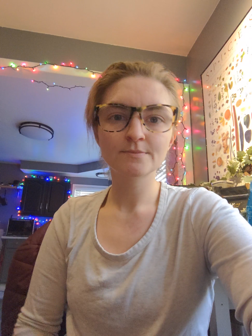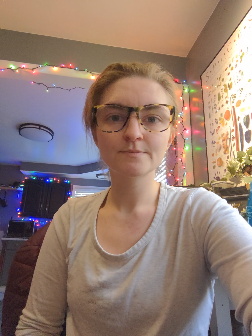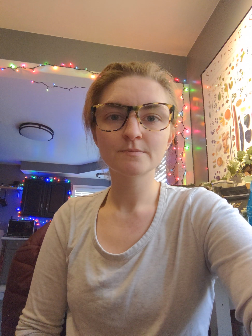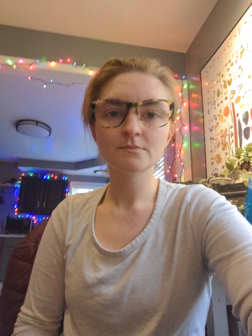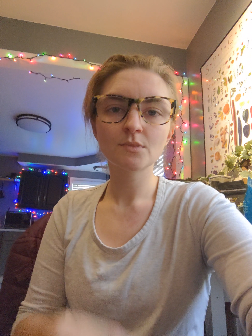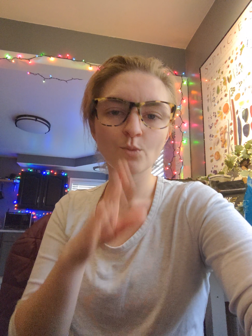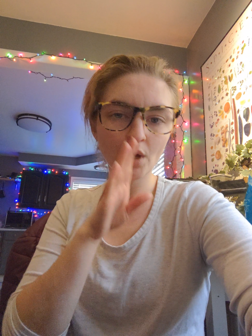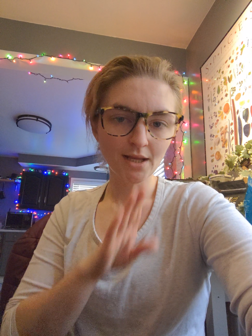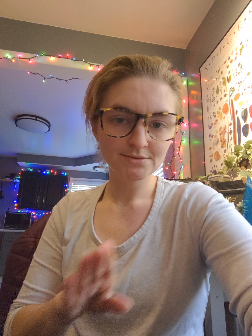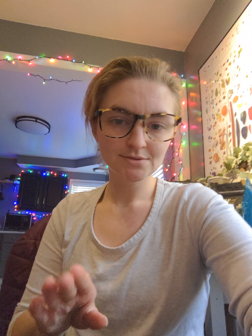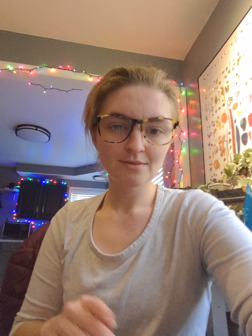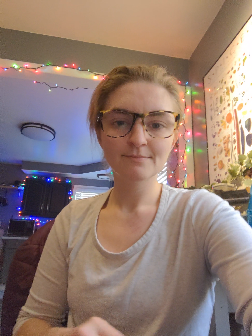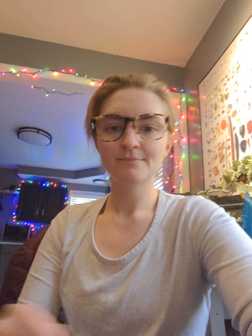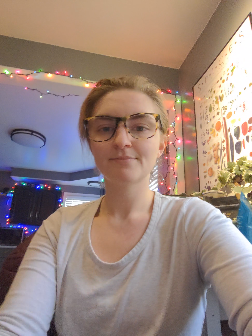quiet